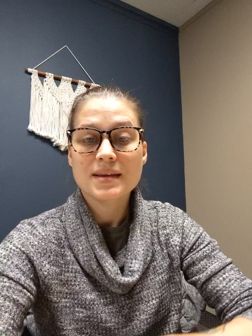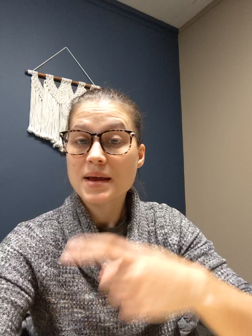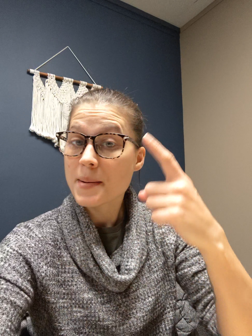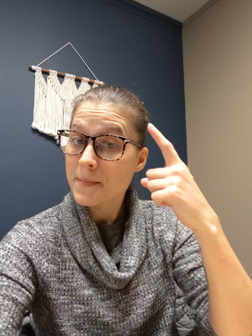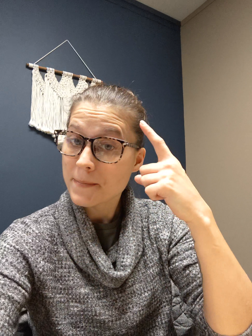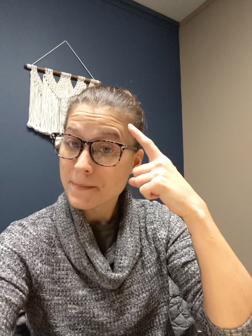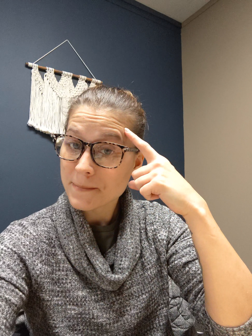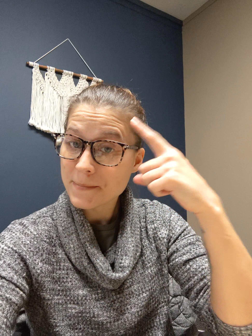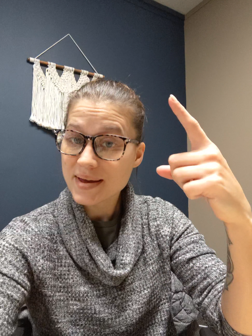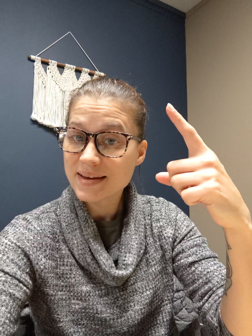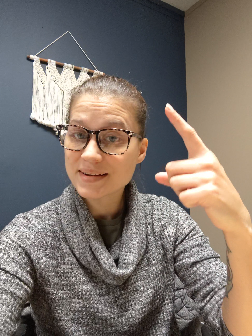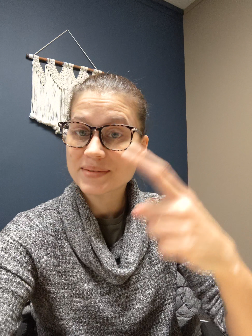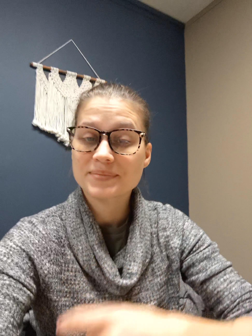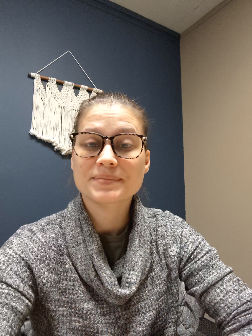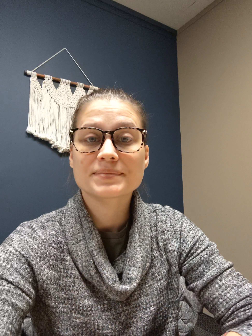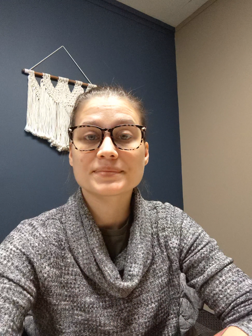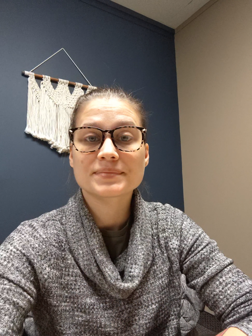penny